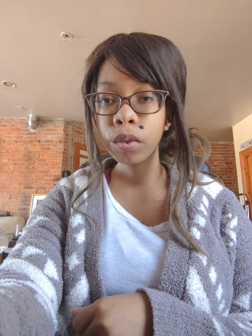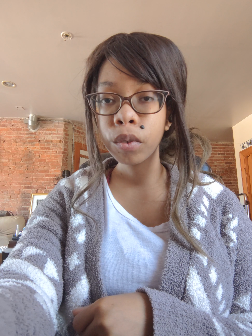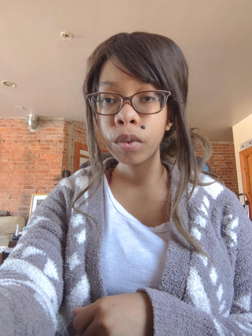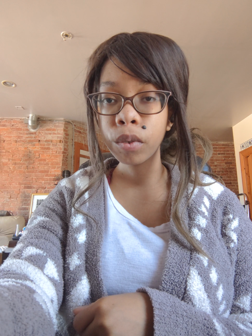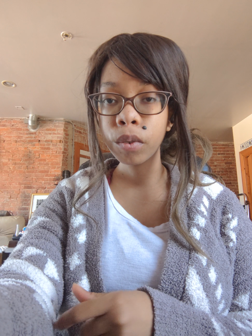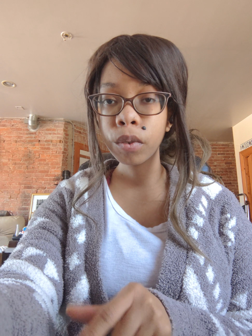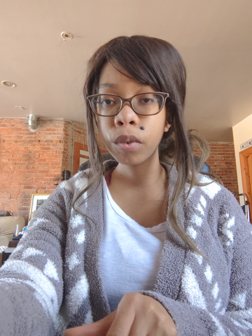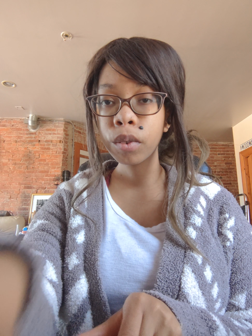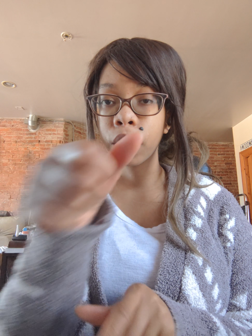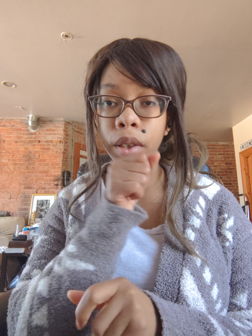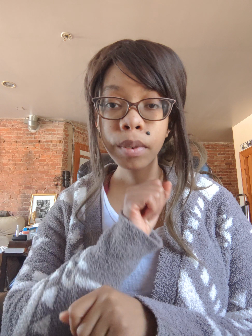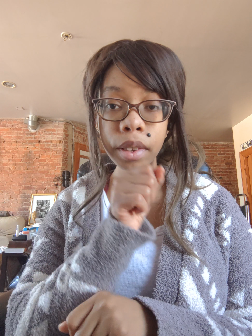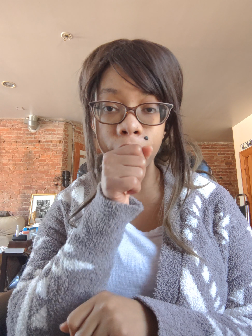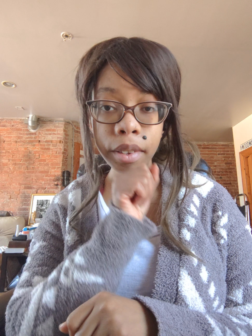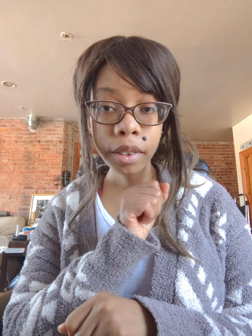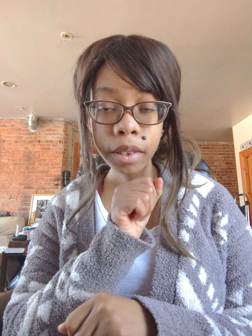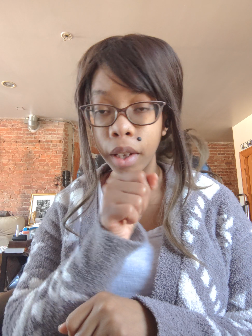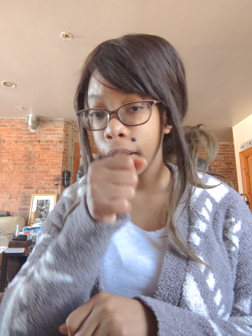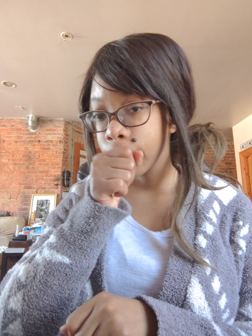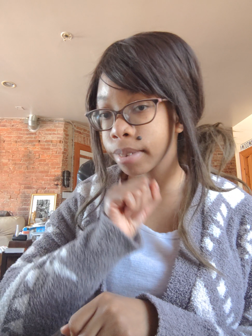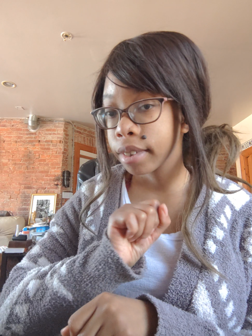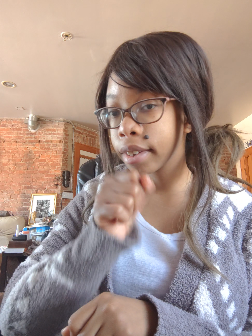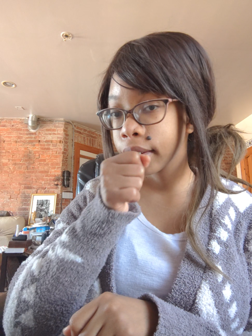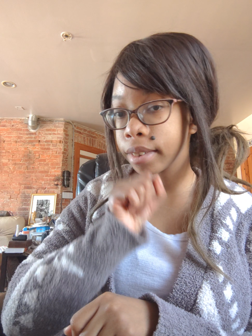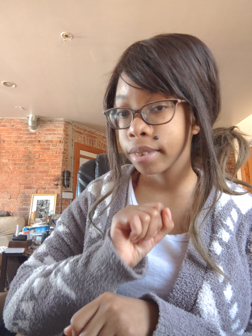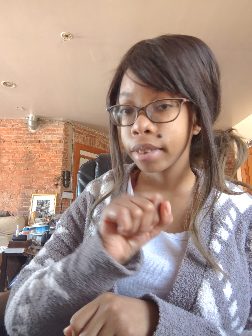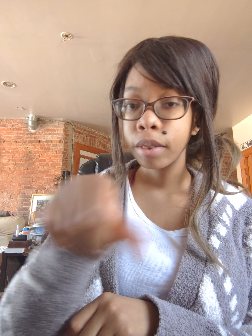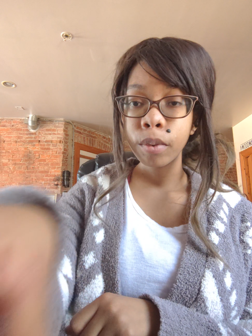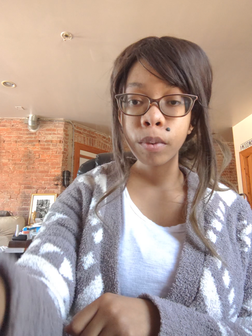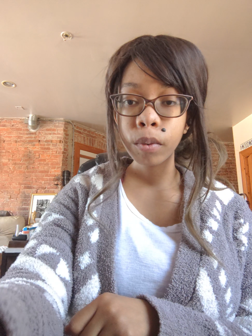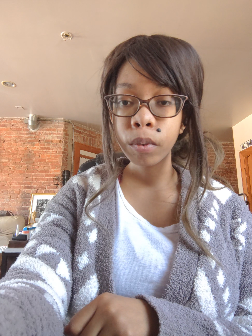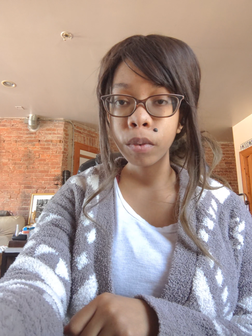ice cream